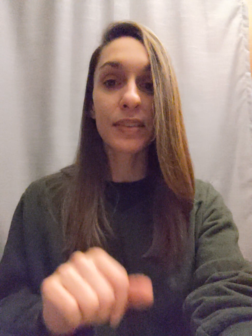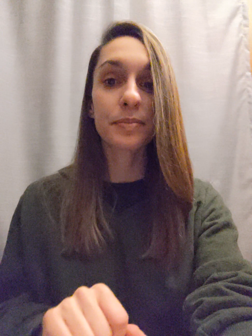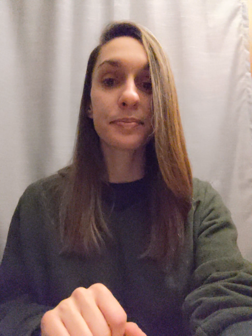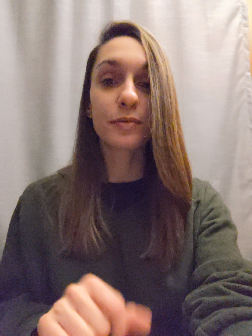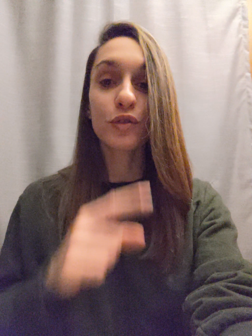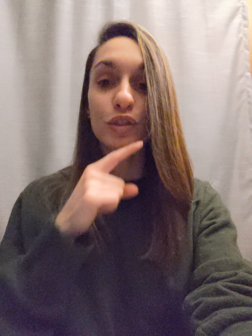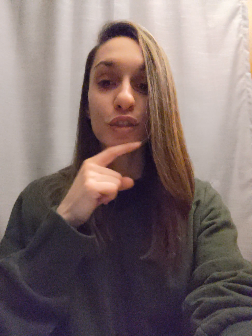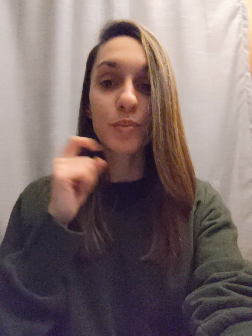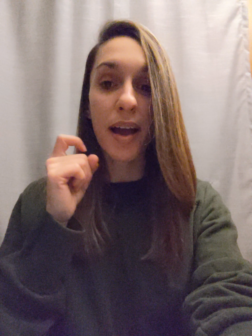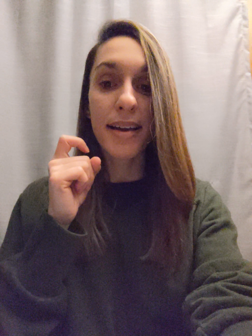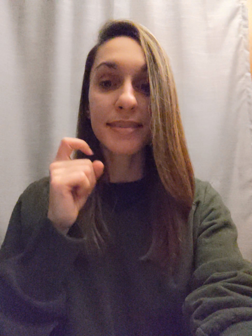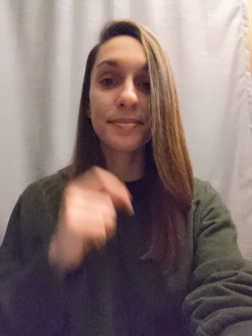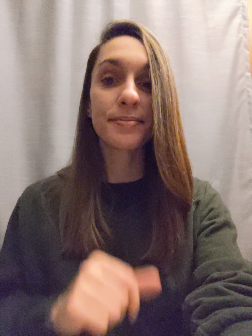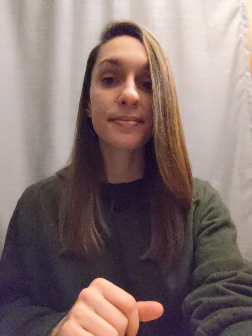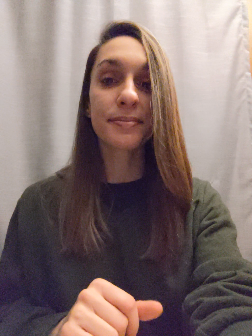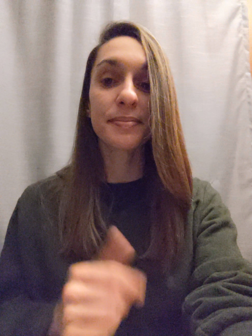dry